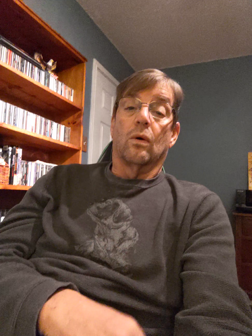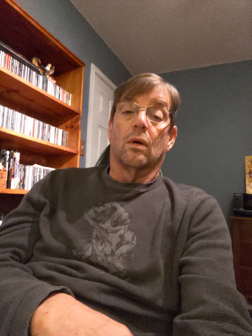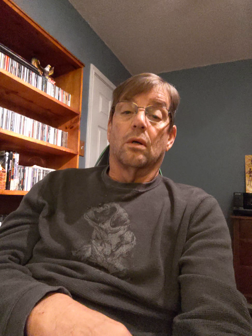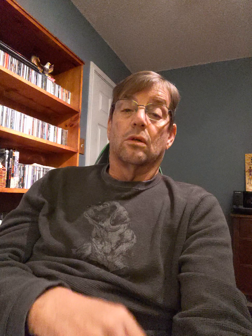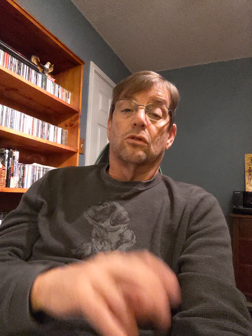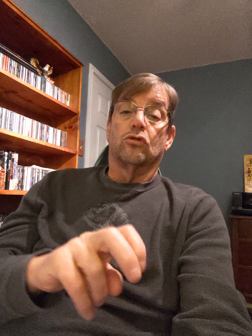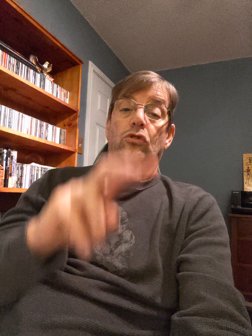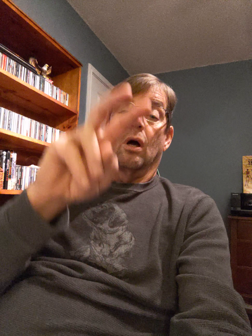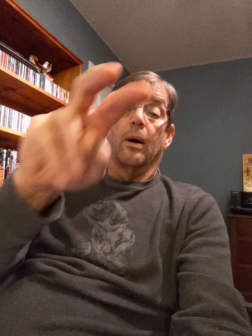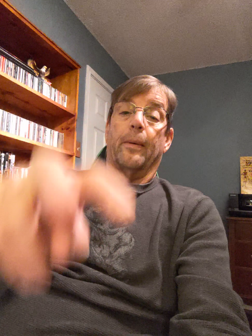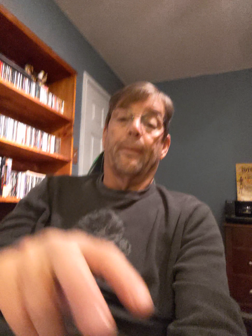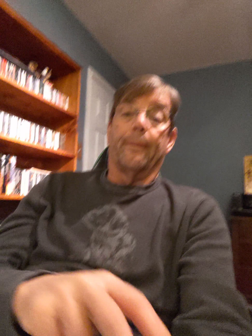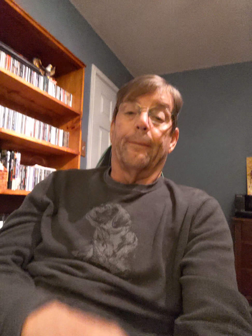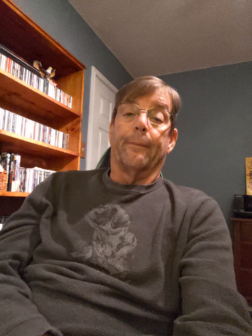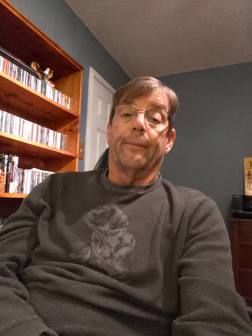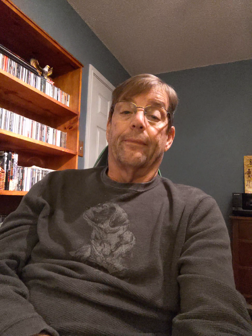jump